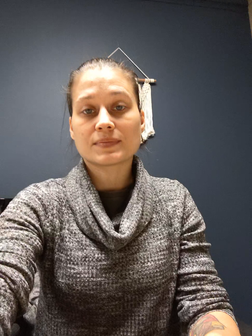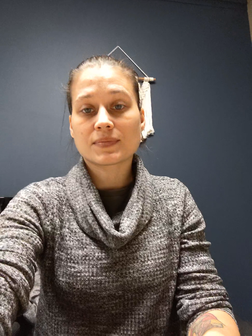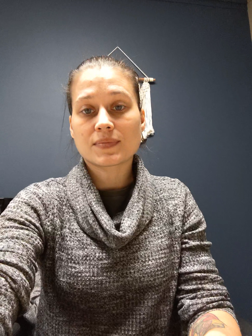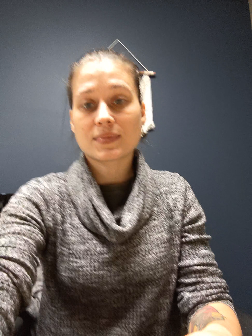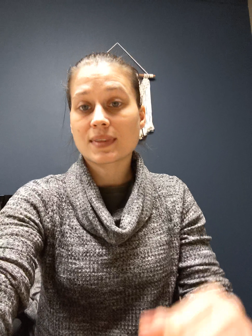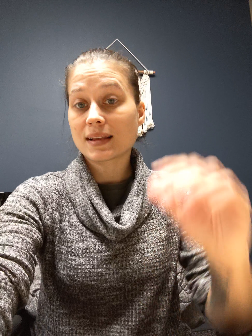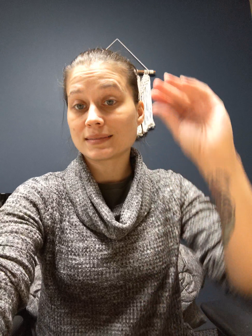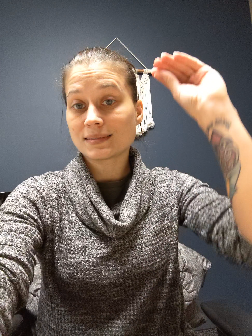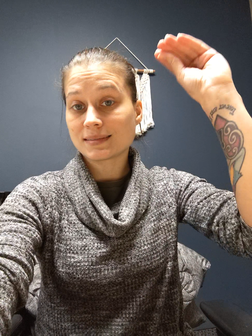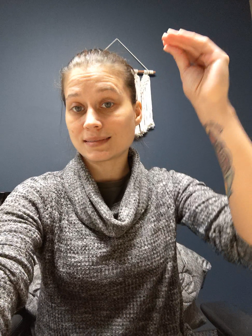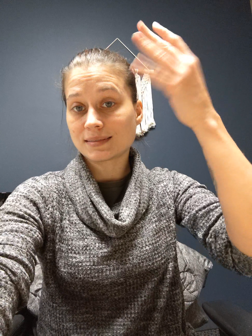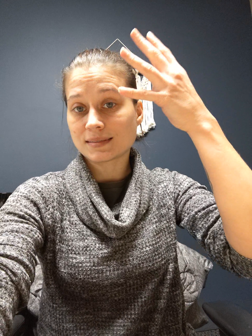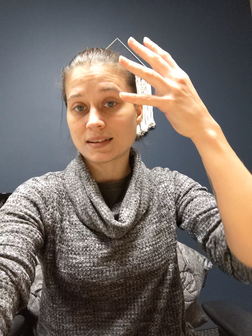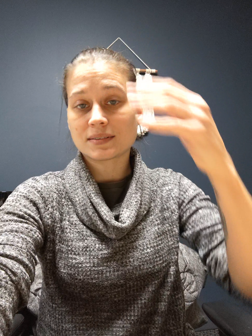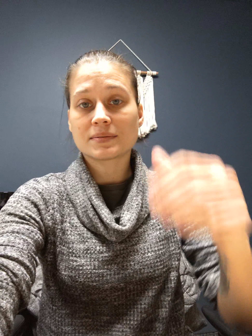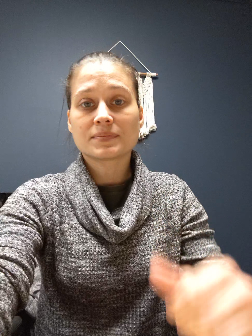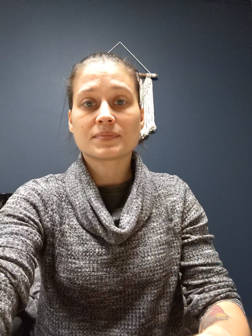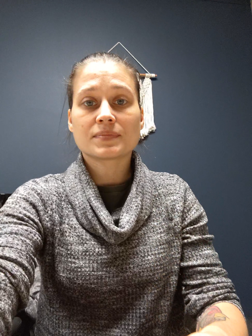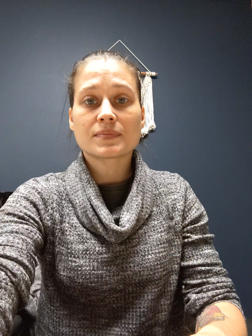sun